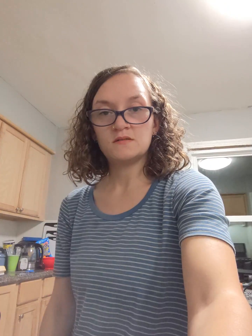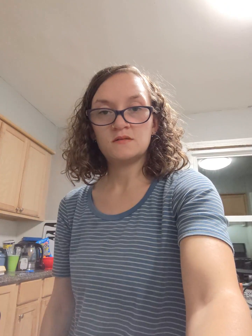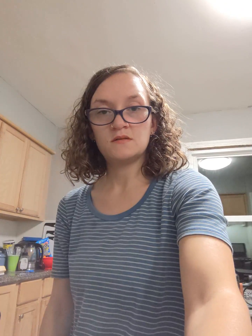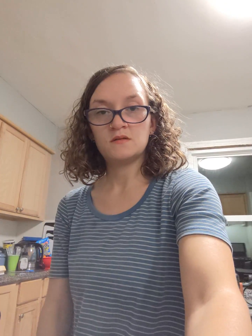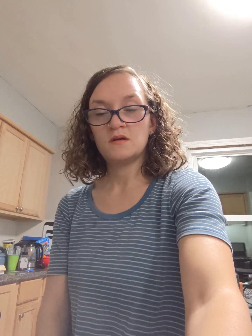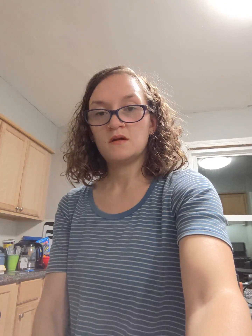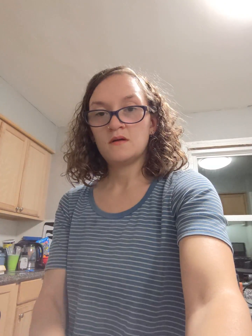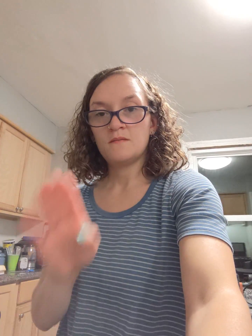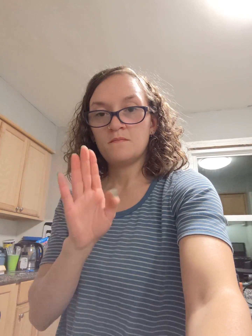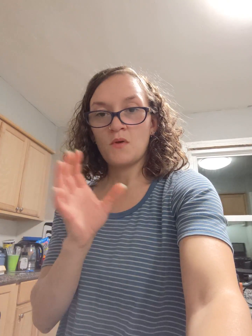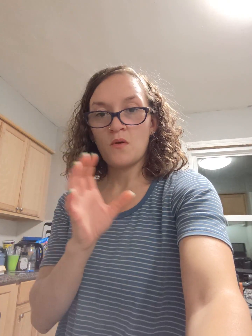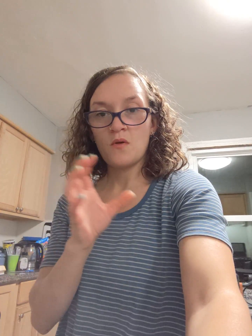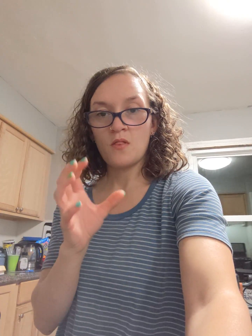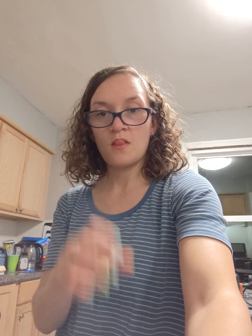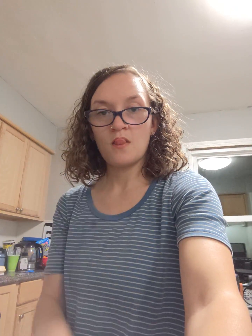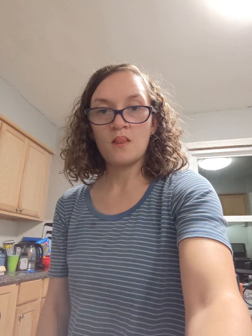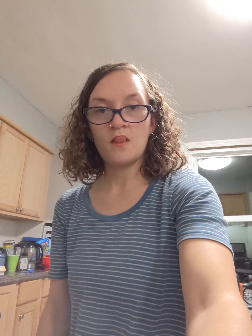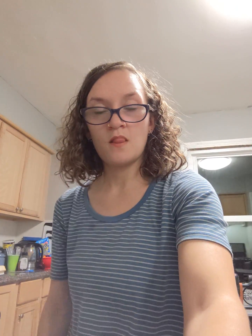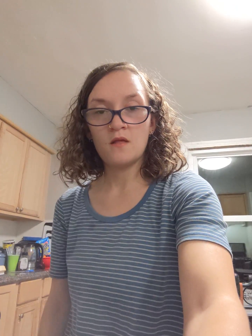ball